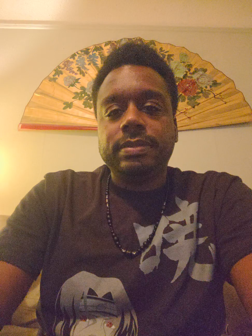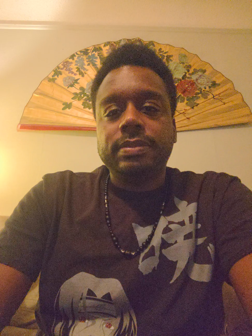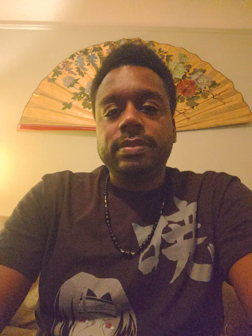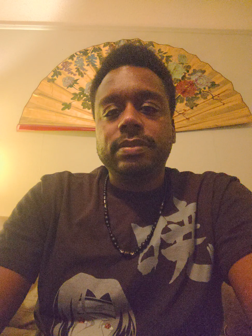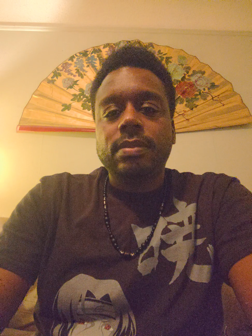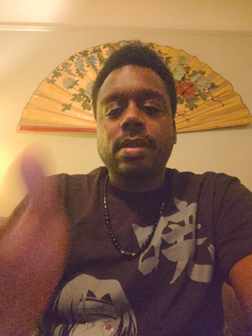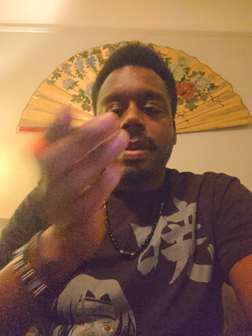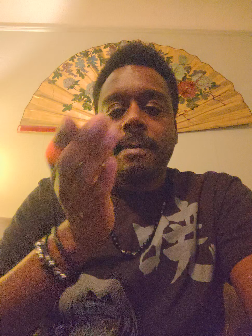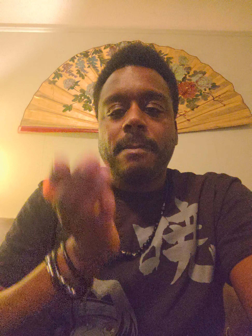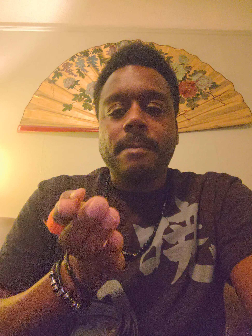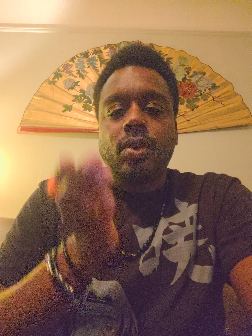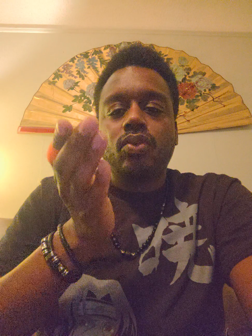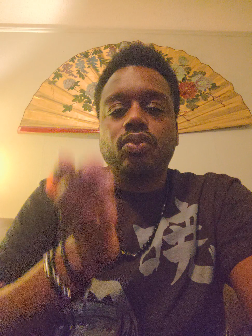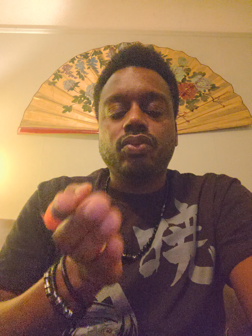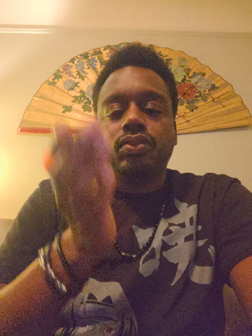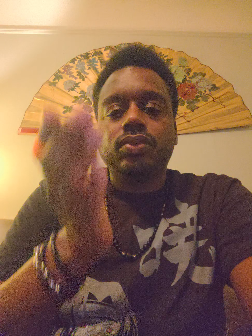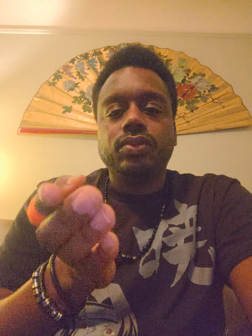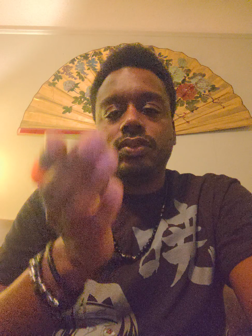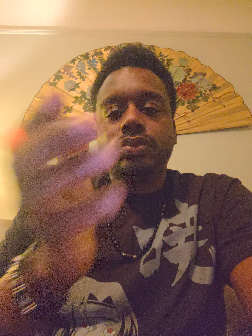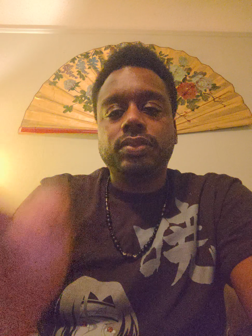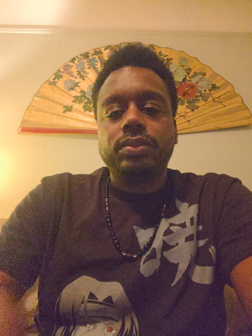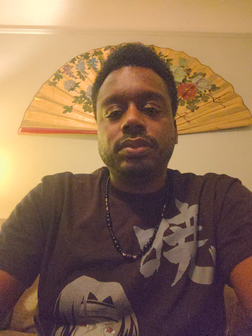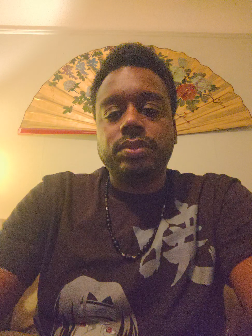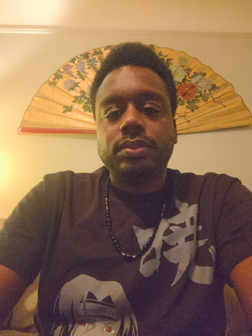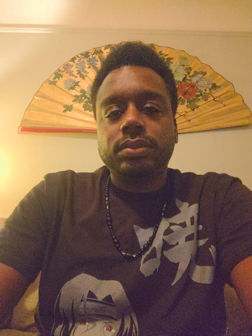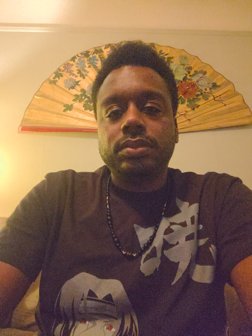boat